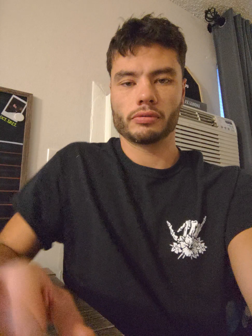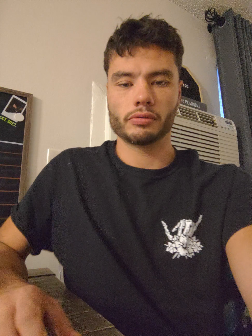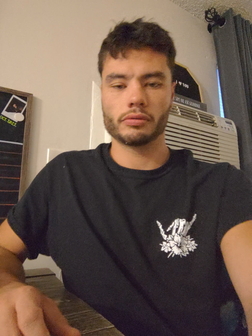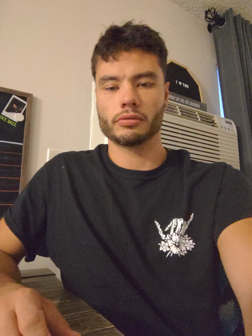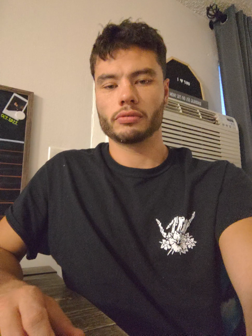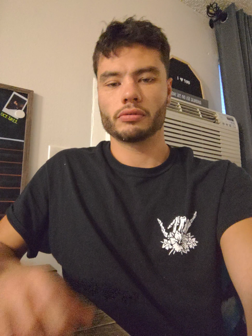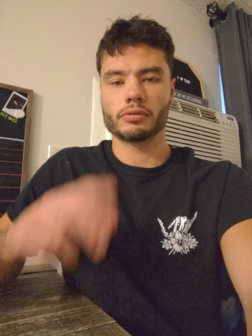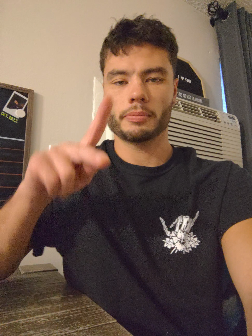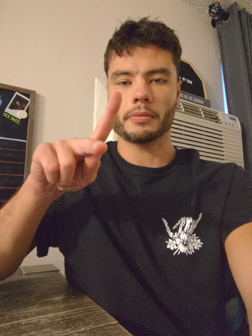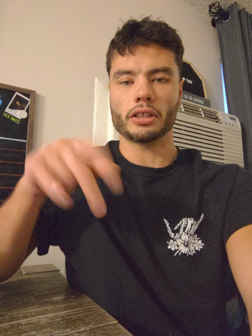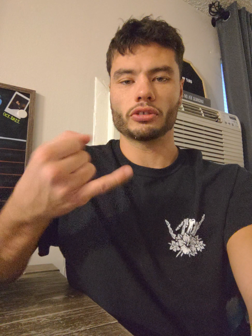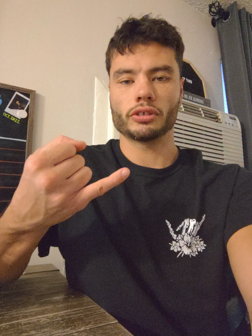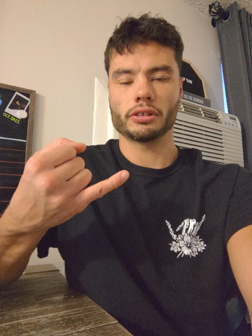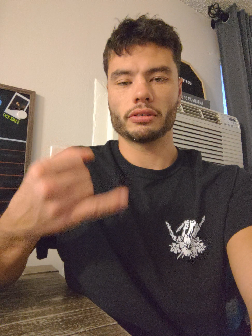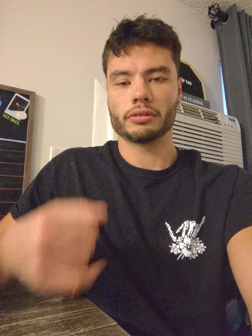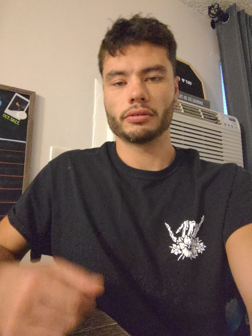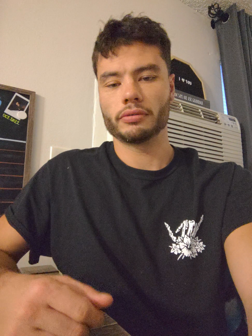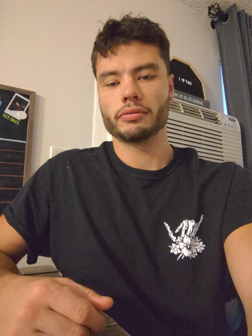pajamas